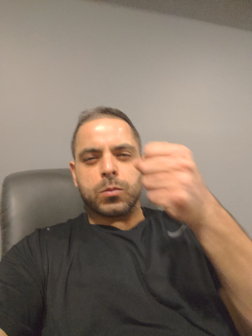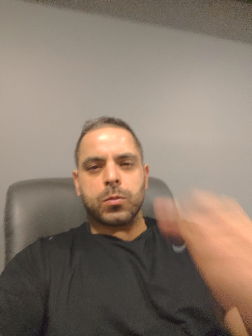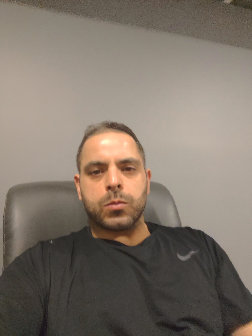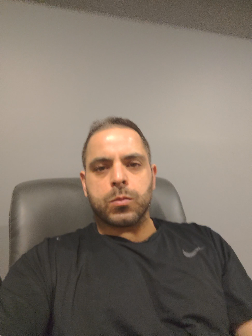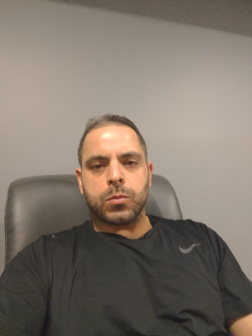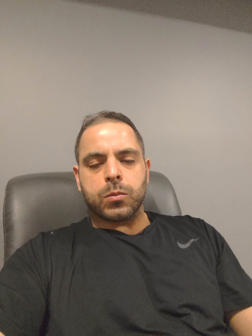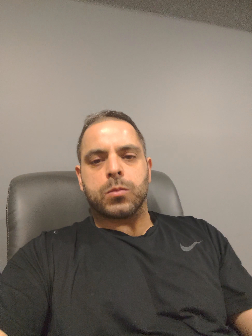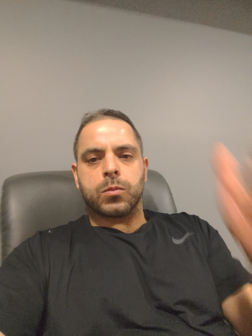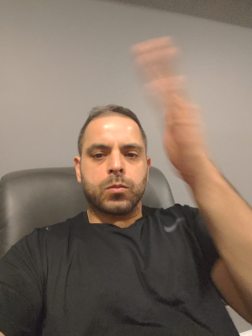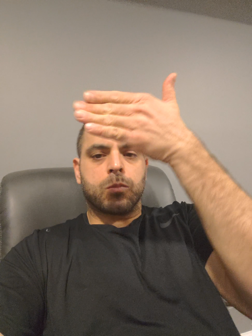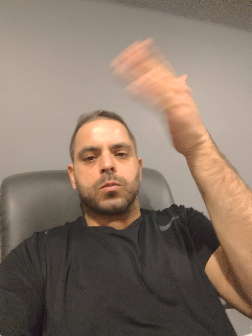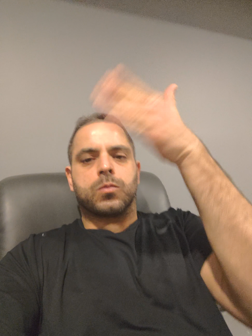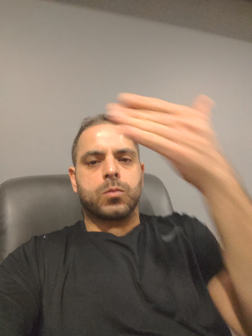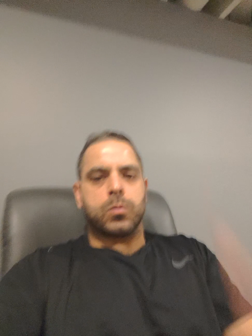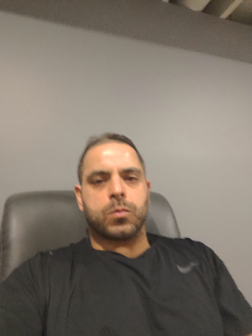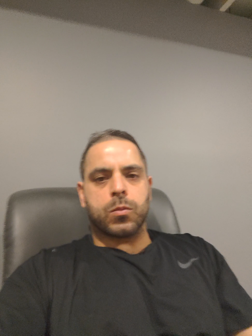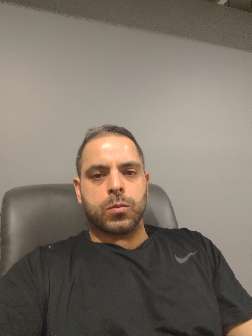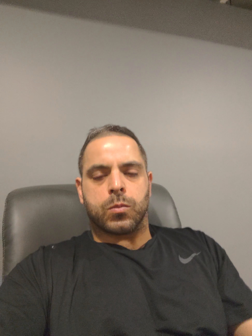flag